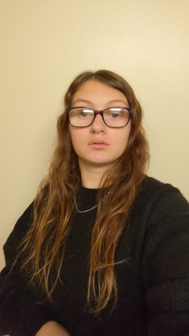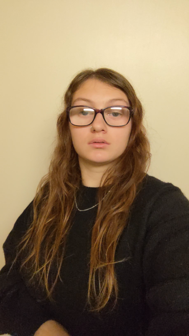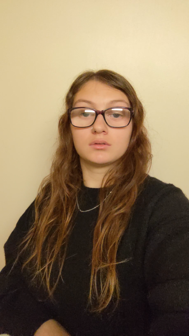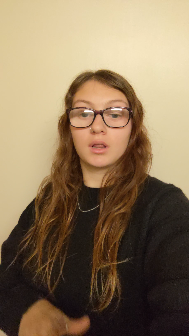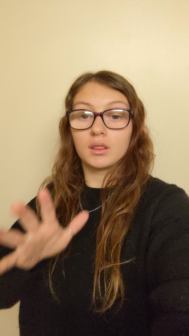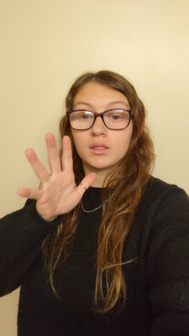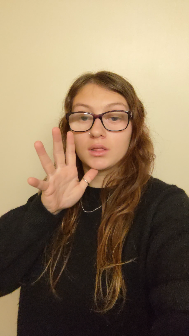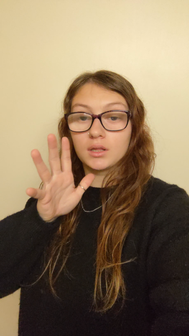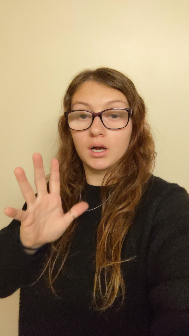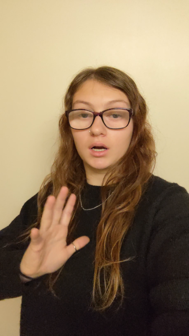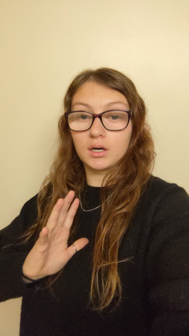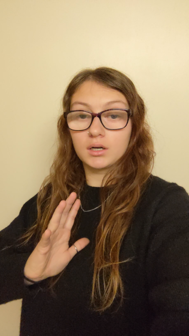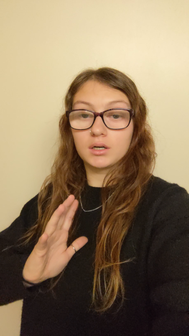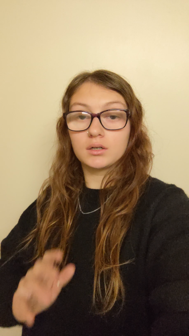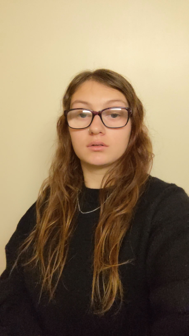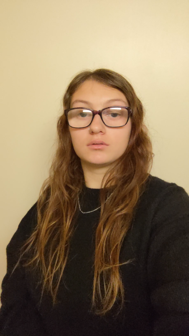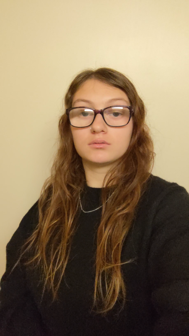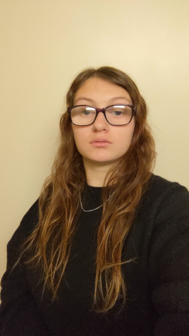lady